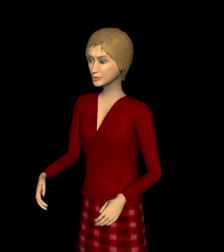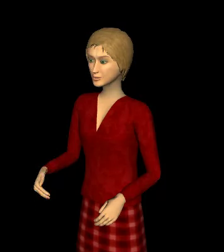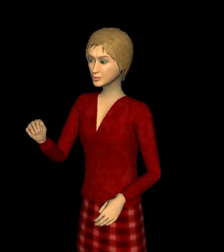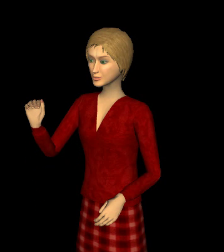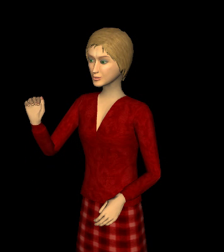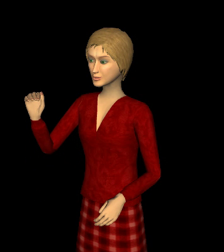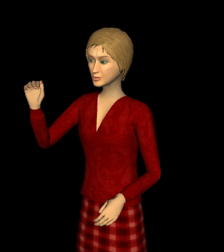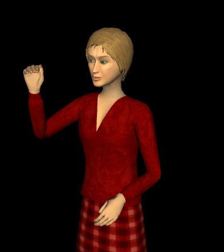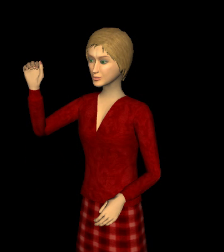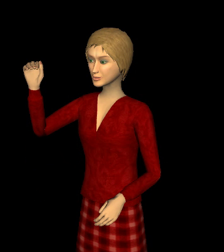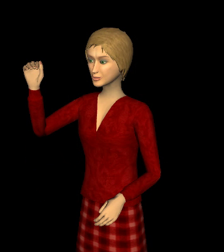يكبر